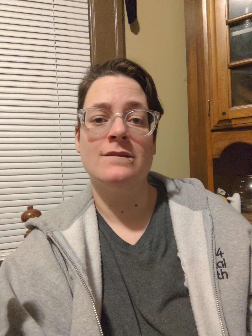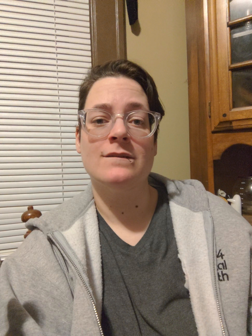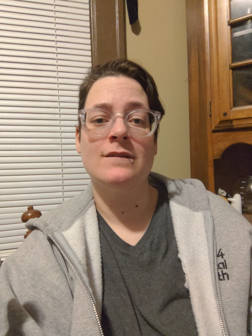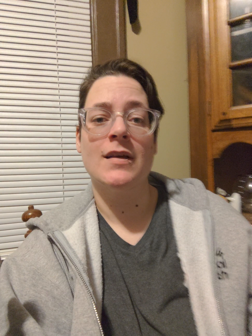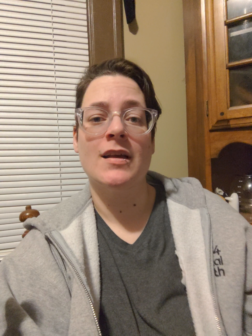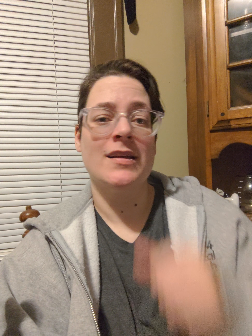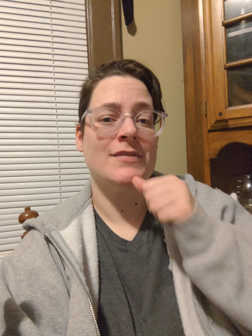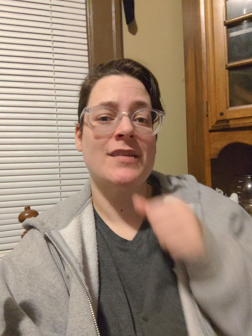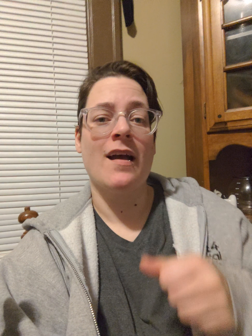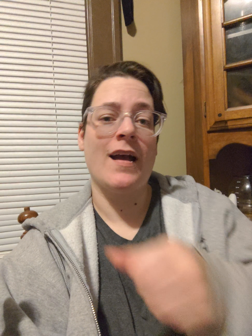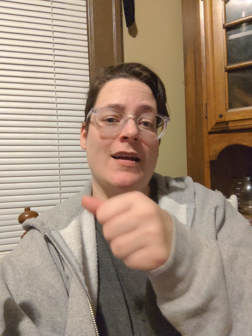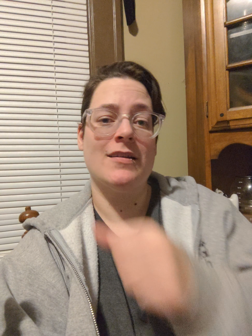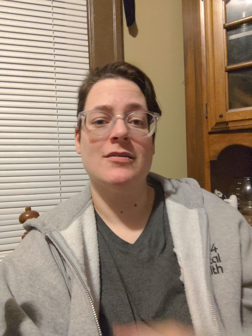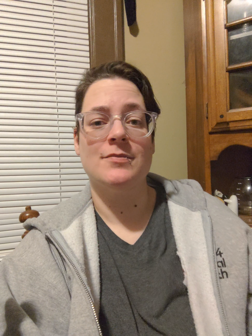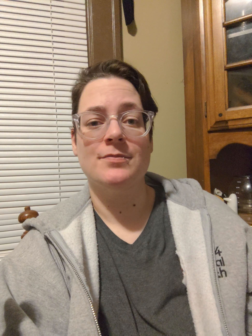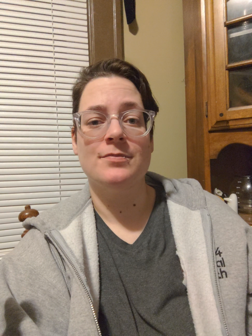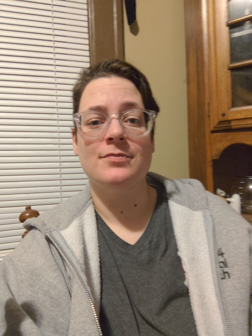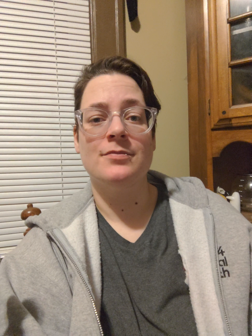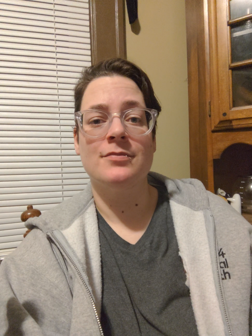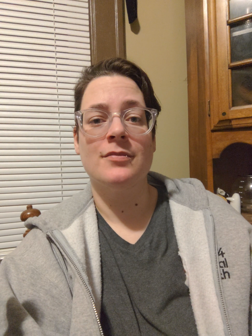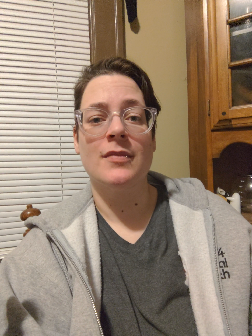hide